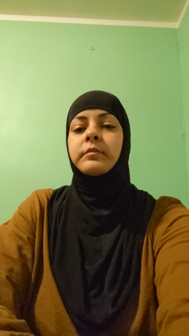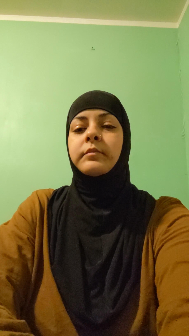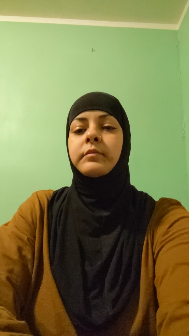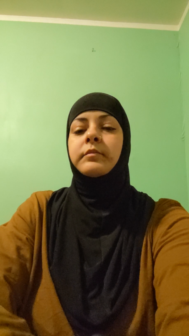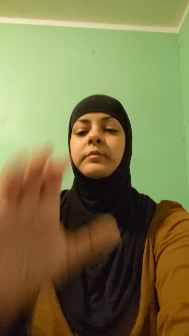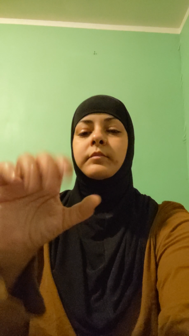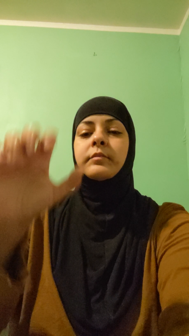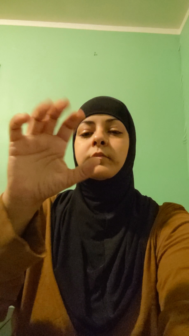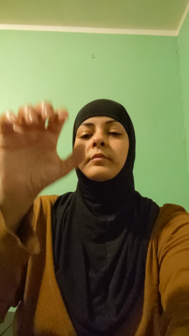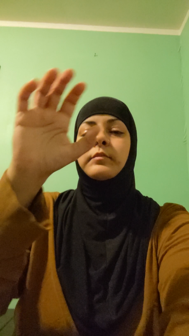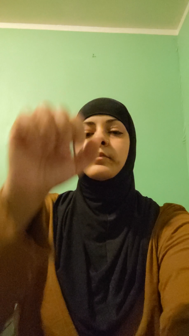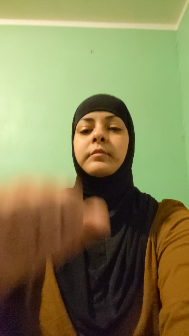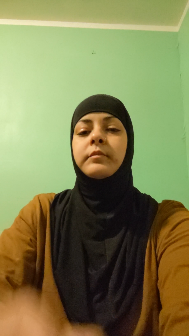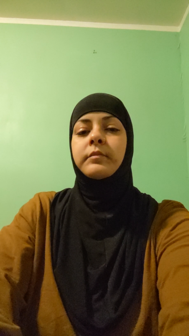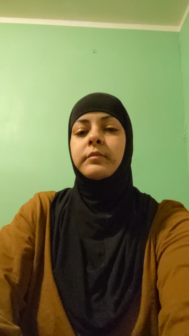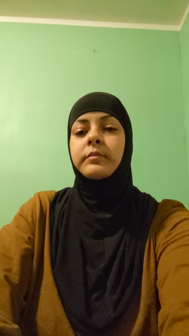climb